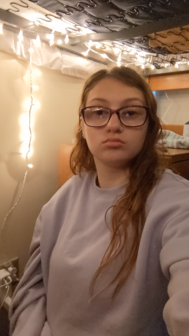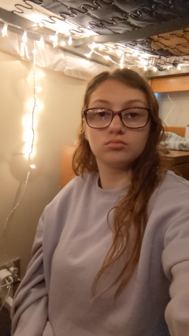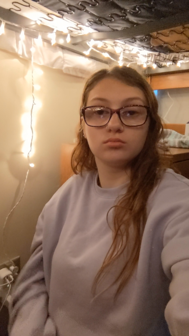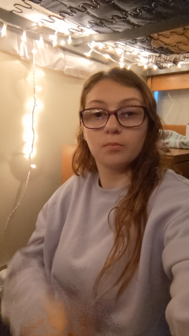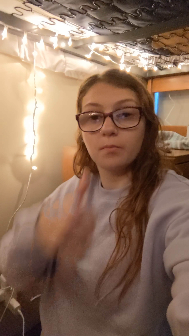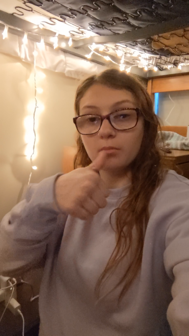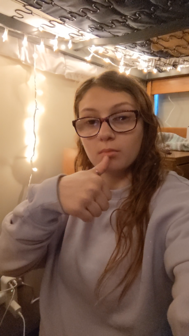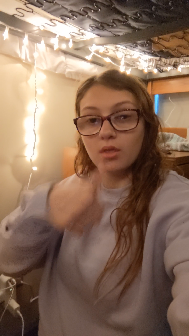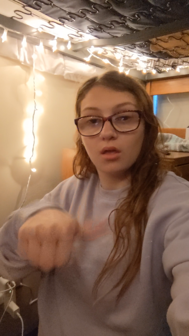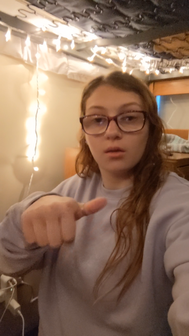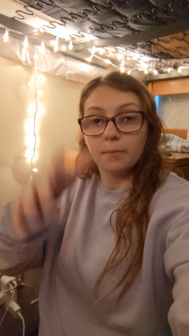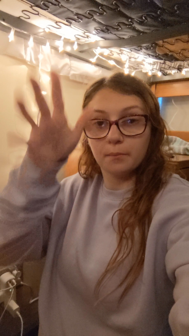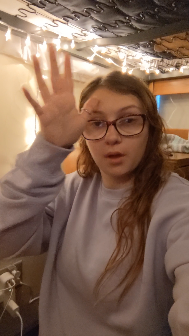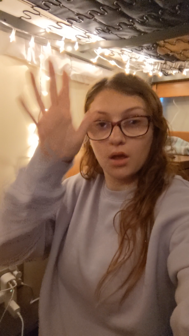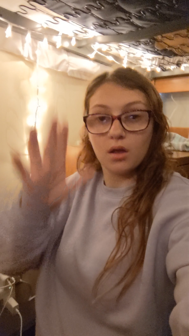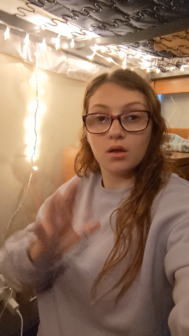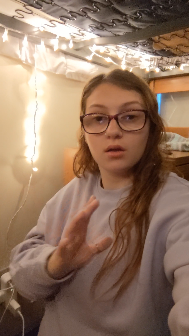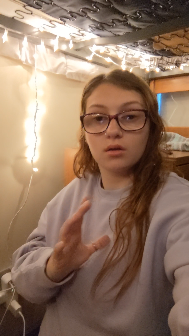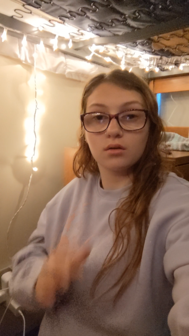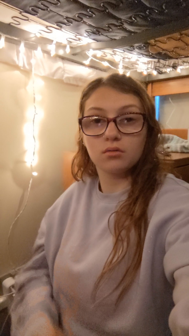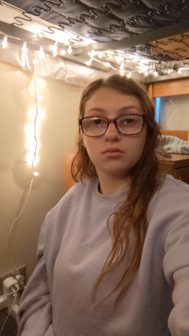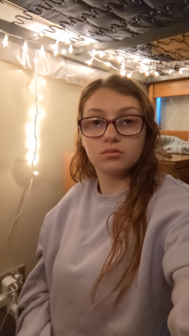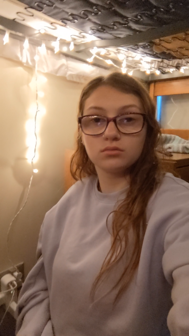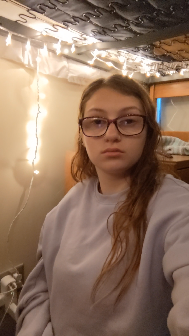mailman